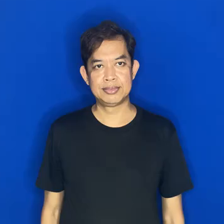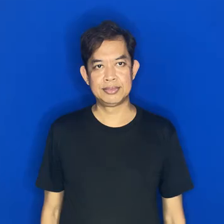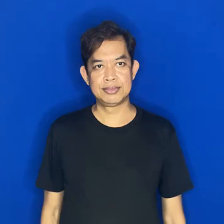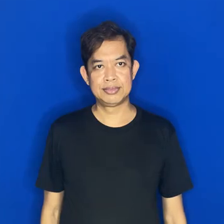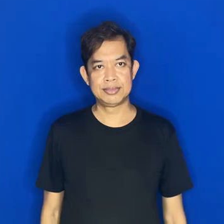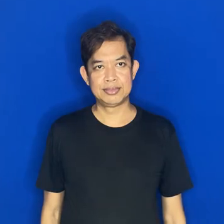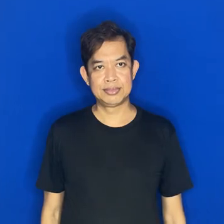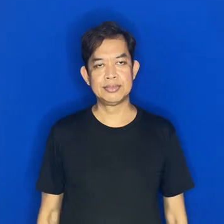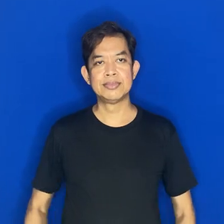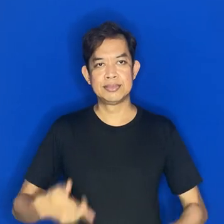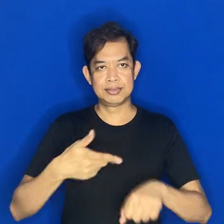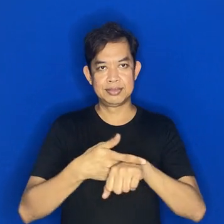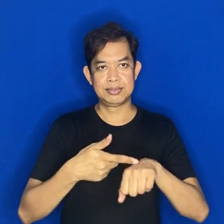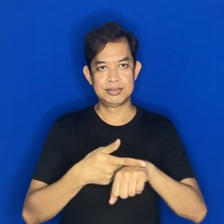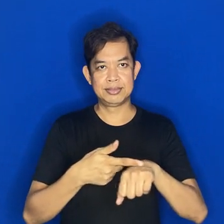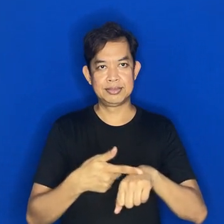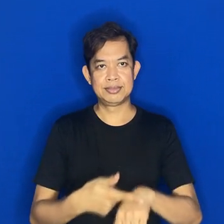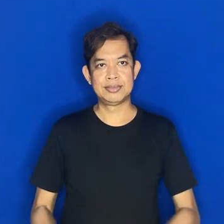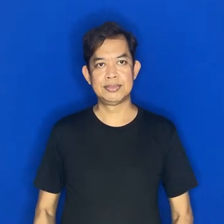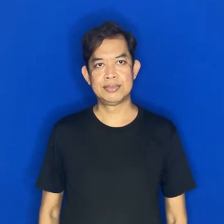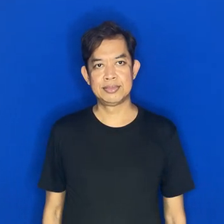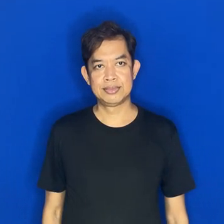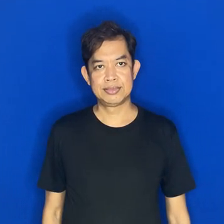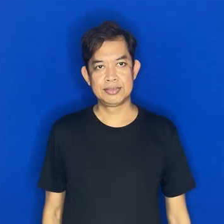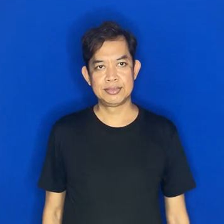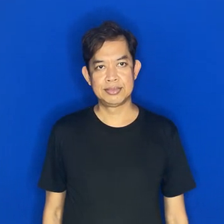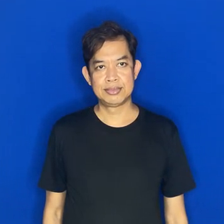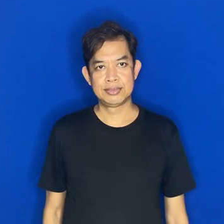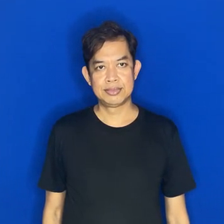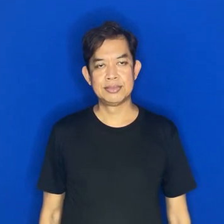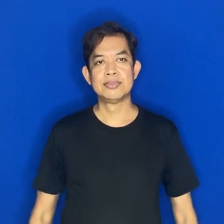gray